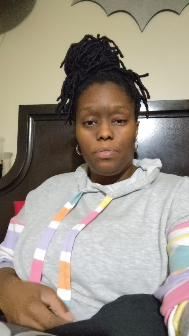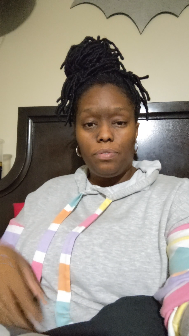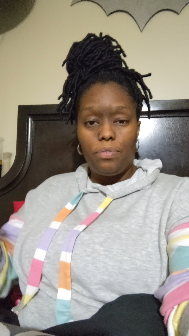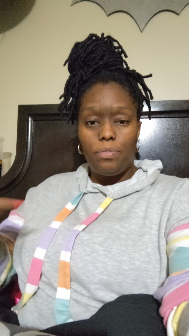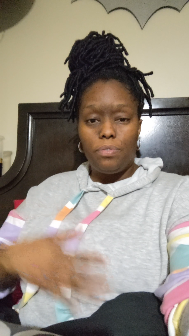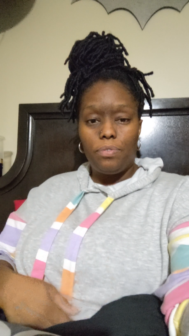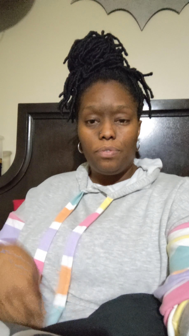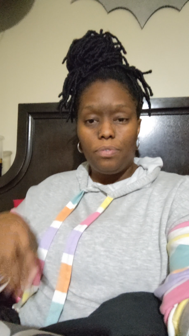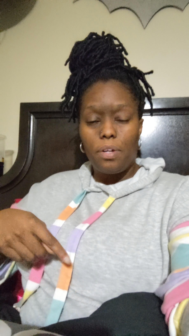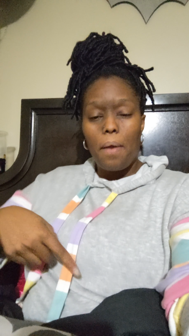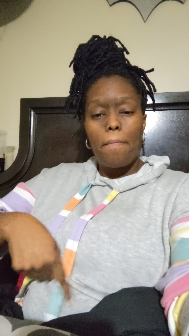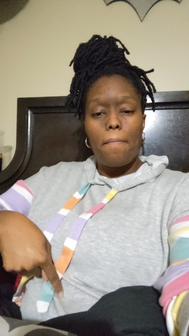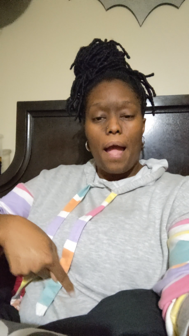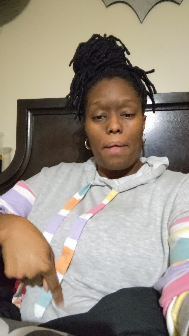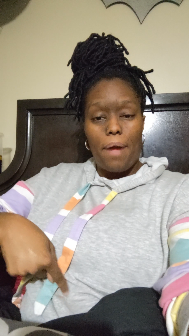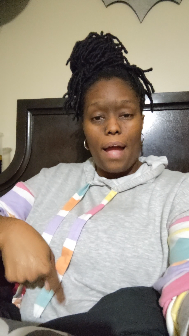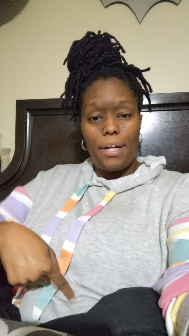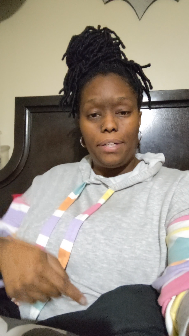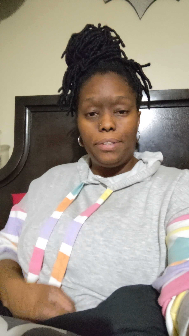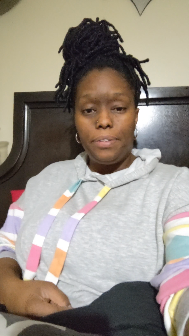belly button